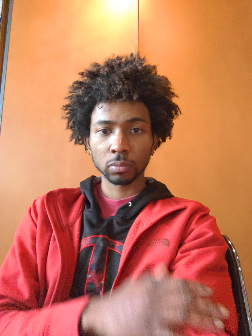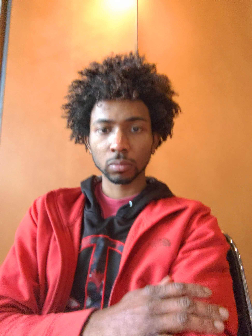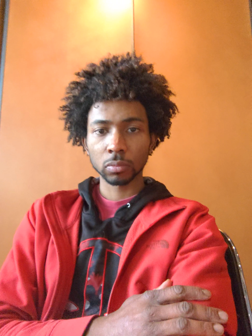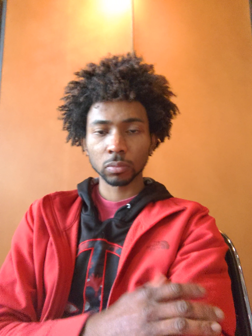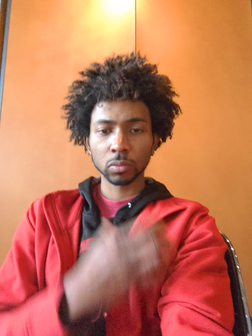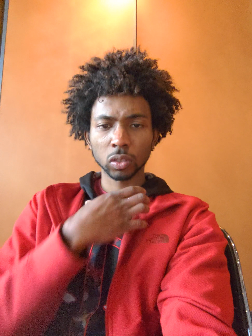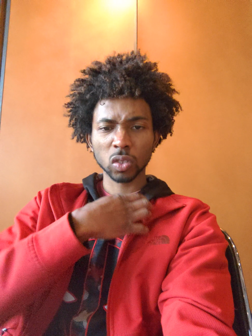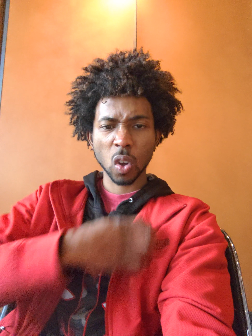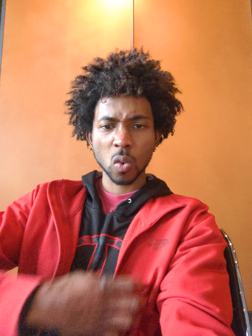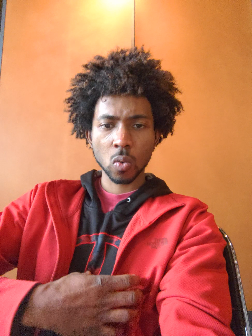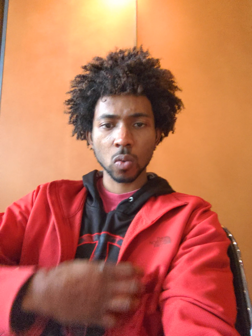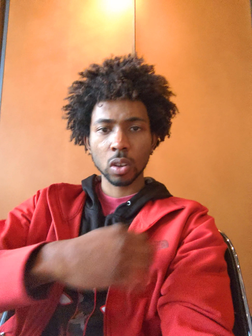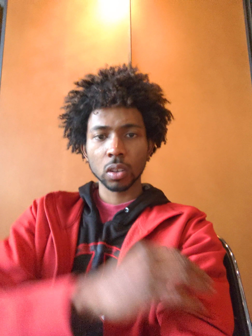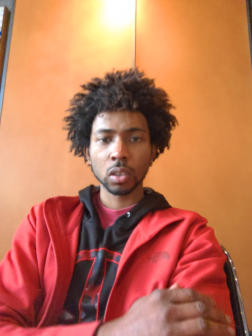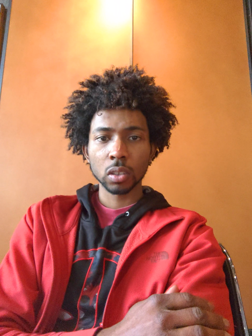hungry